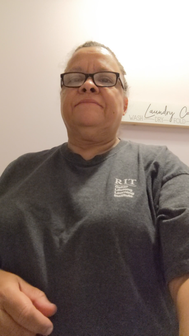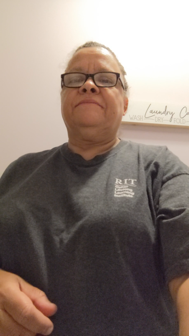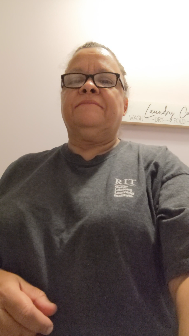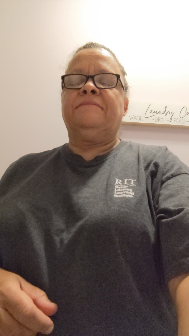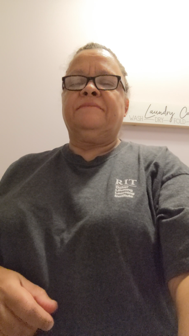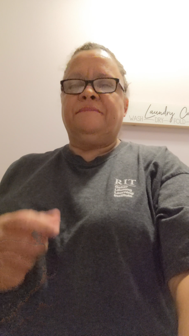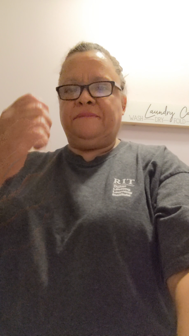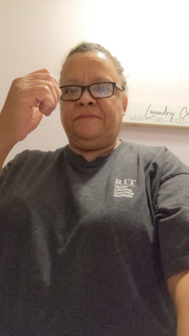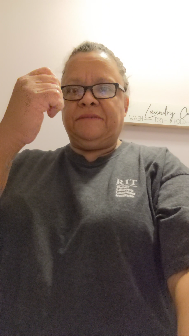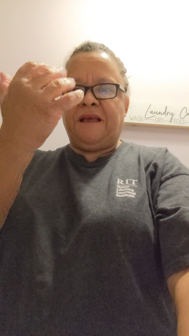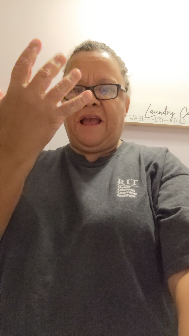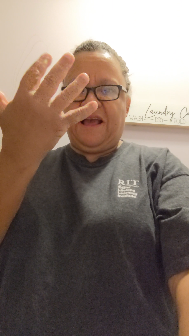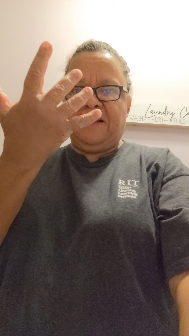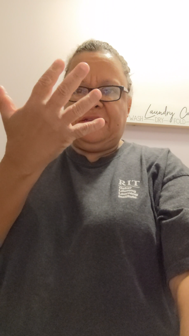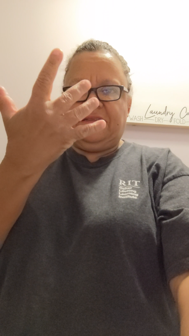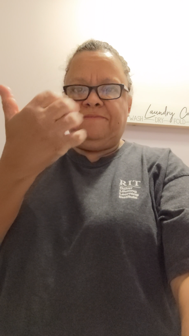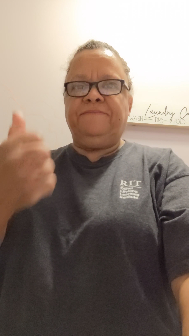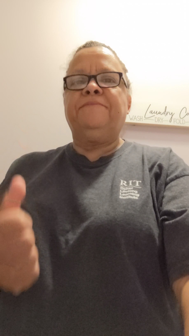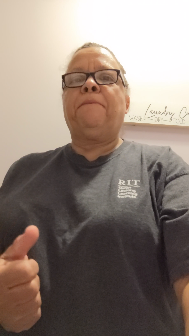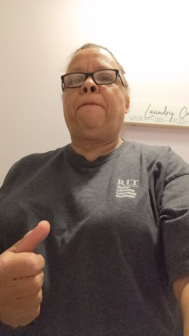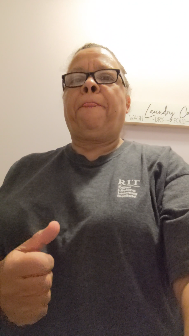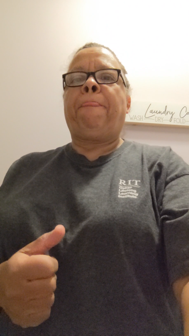hand